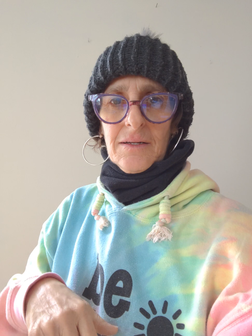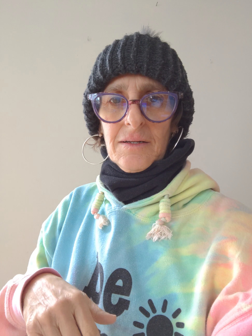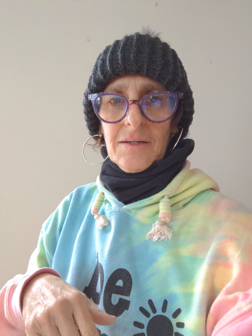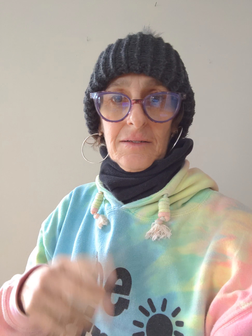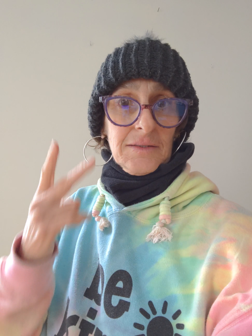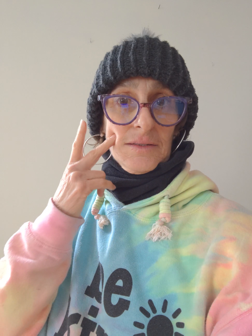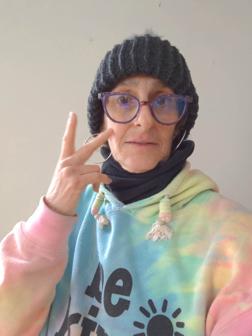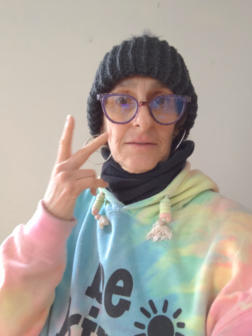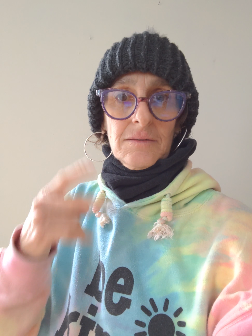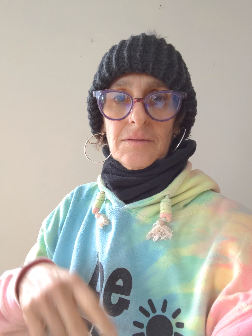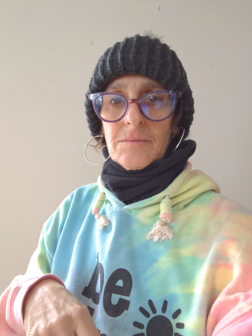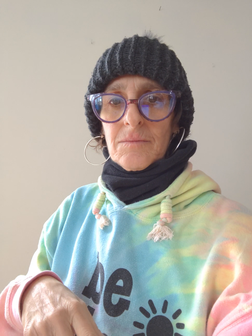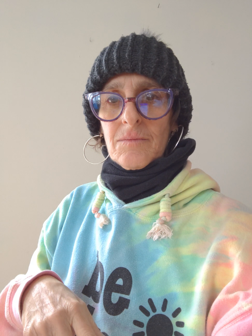see